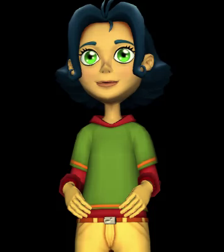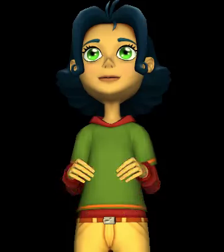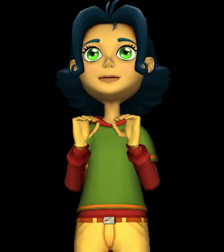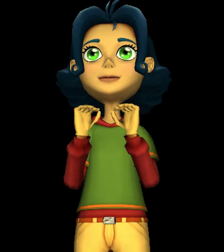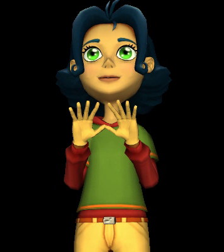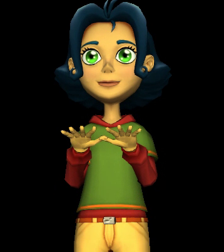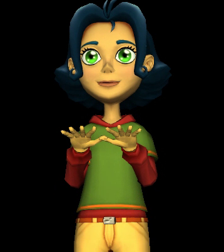يتخلى